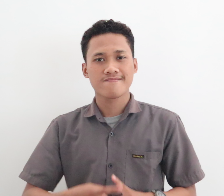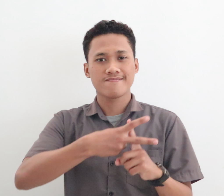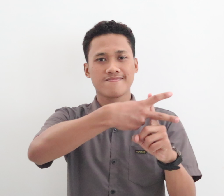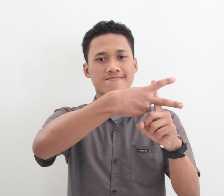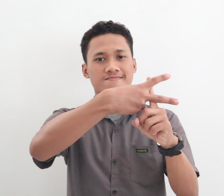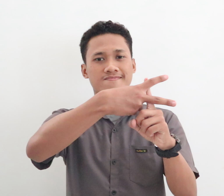F